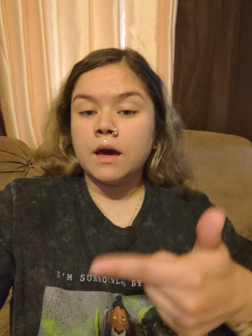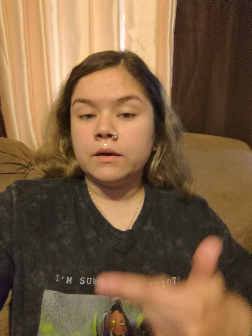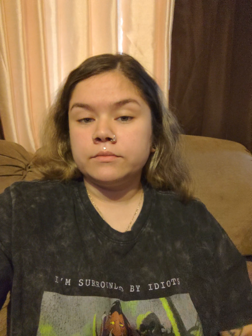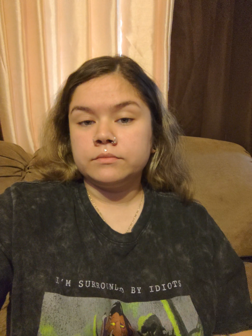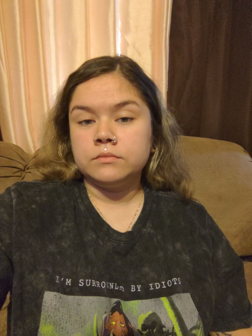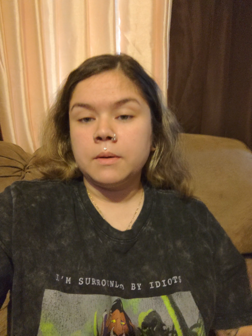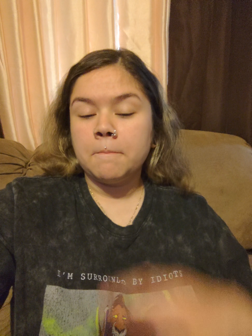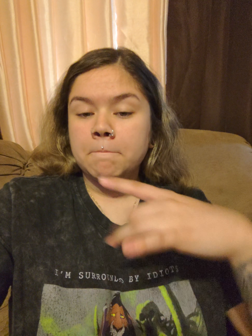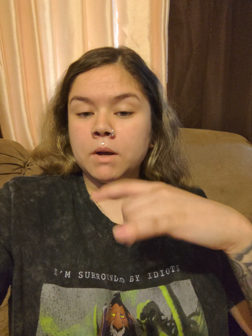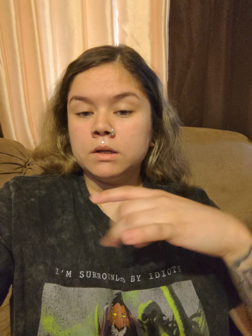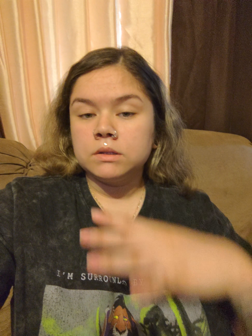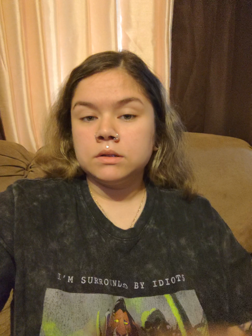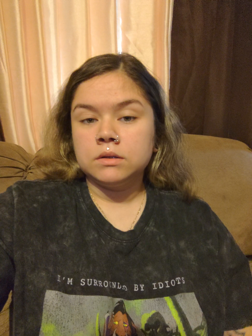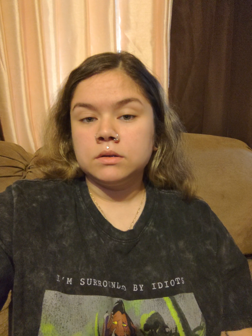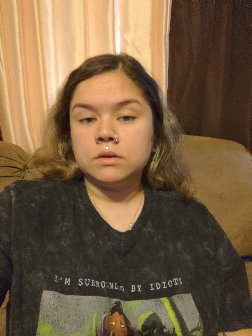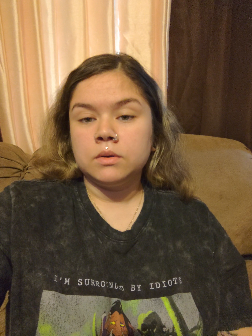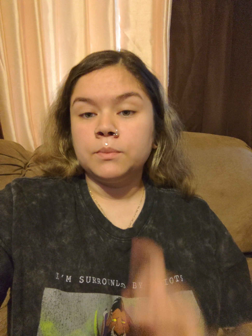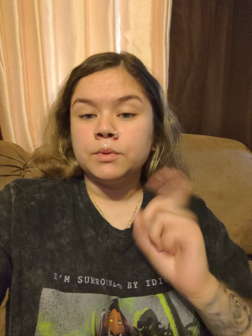pumpkin